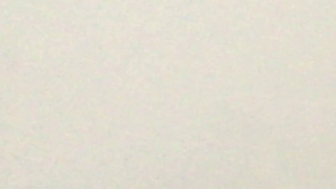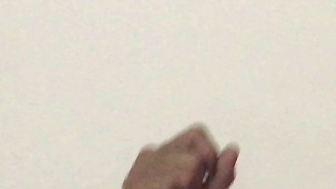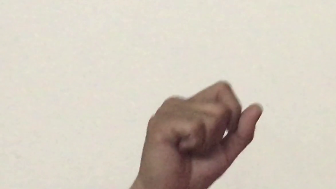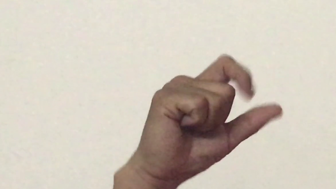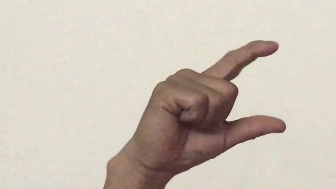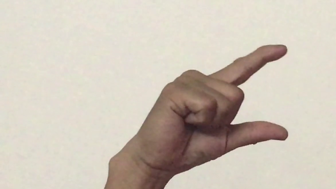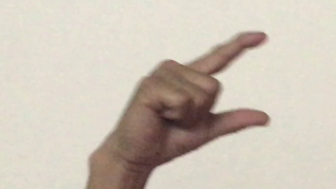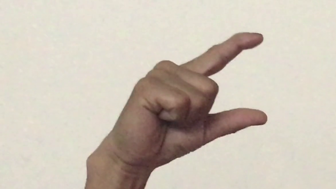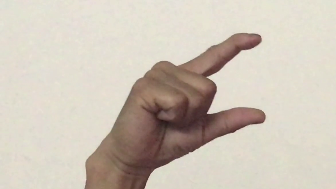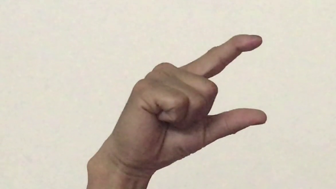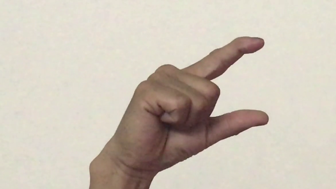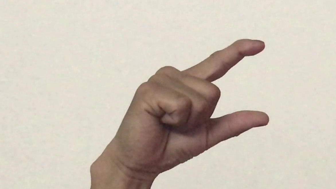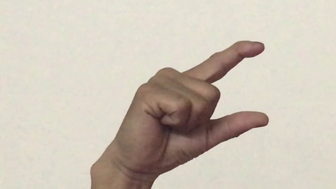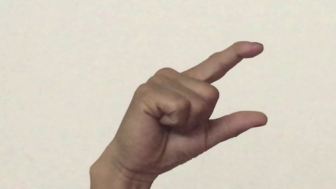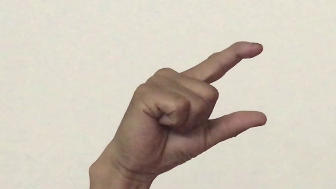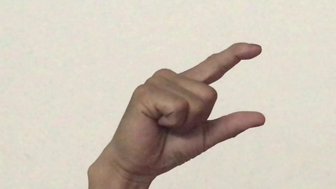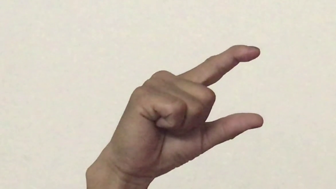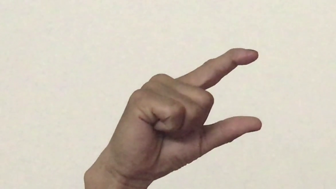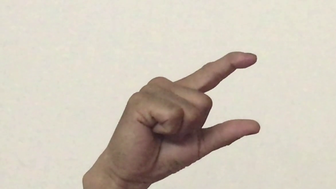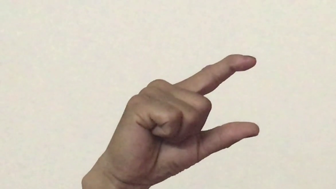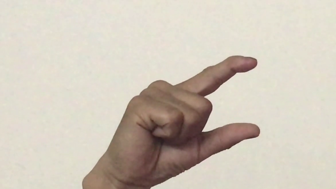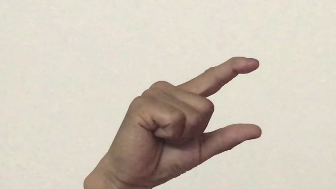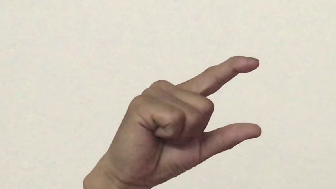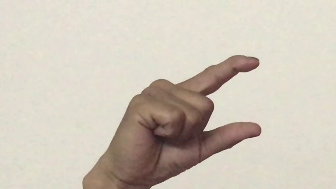ख